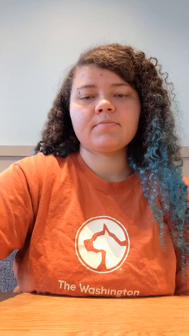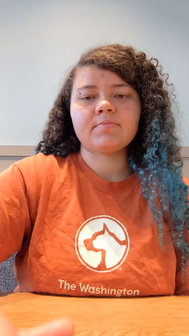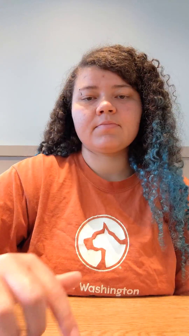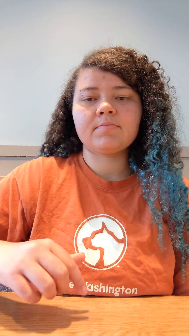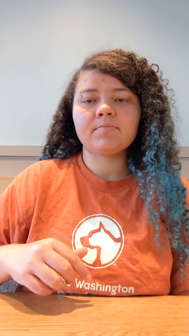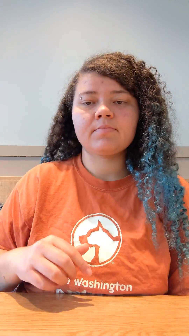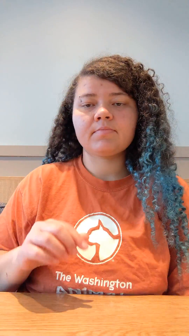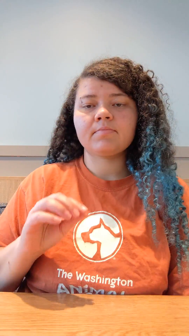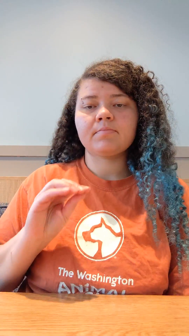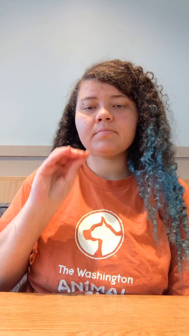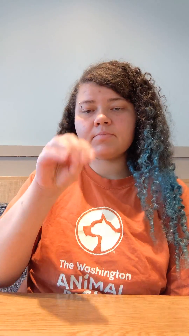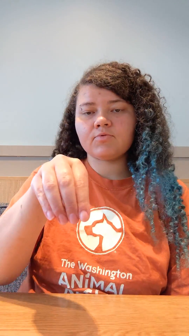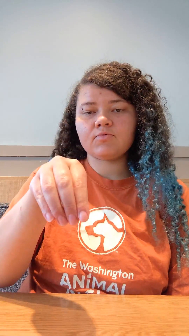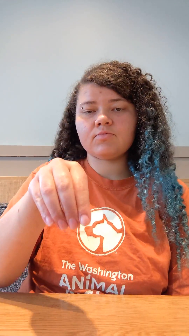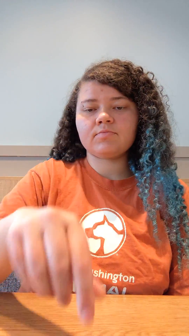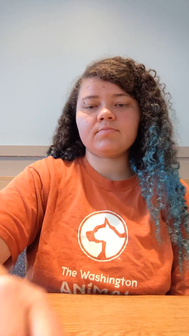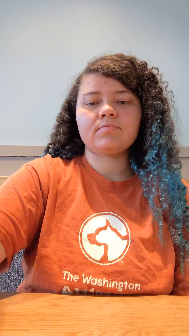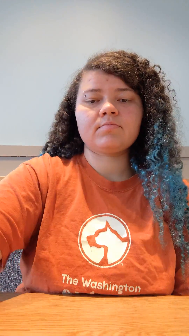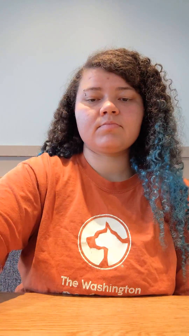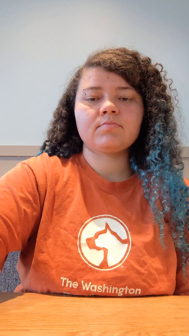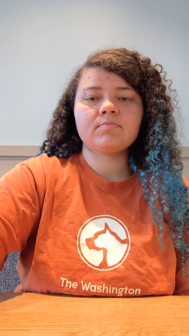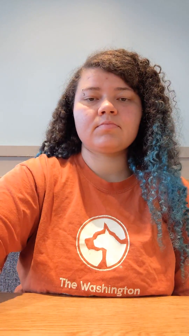put